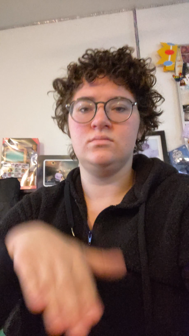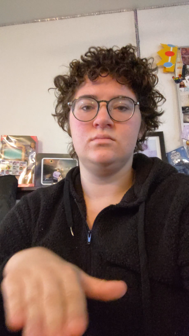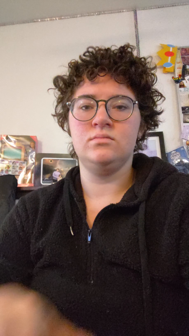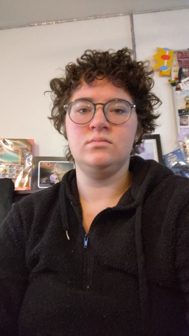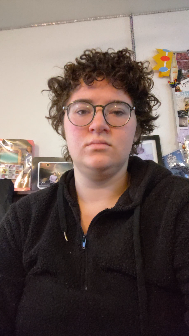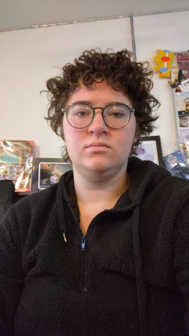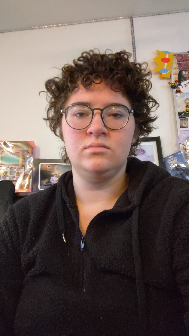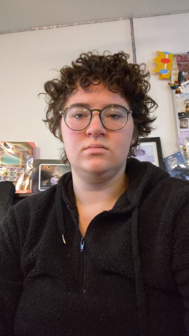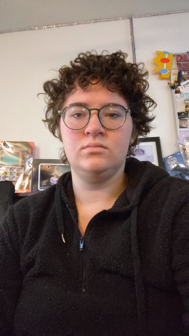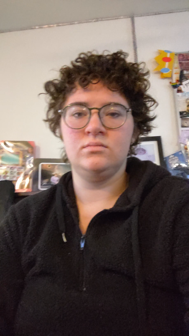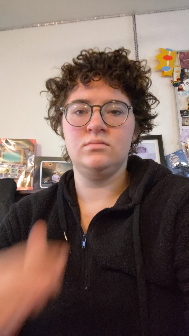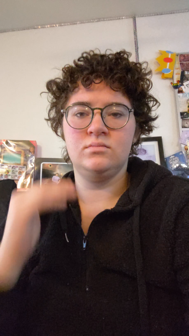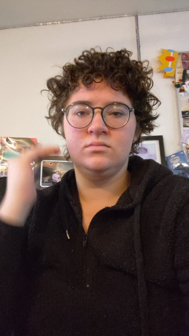big